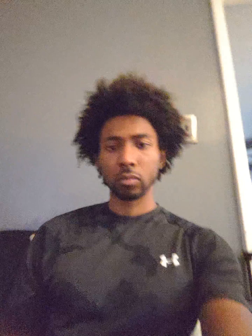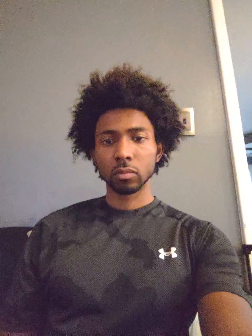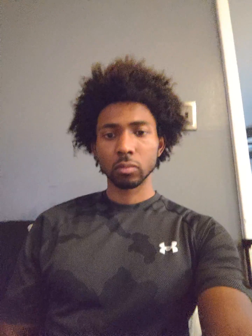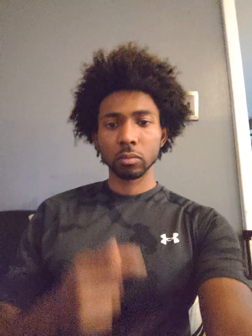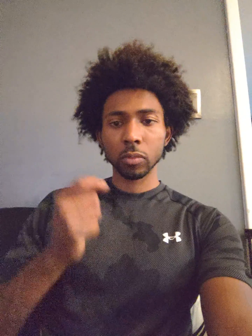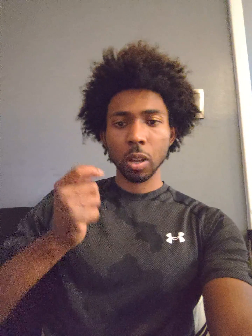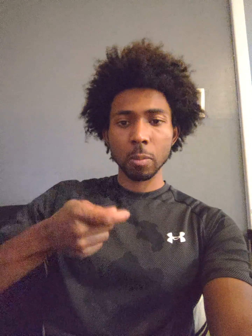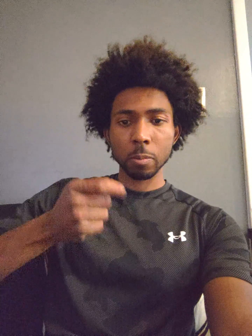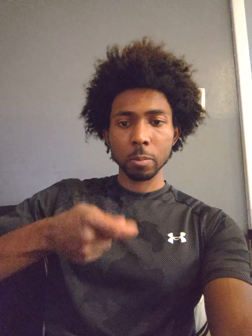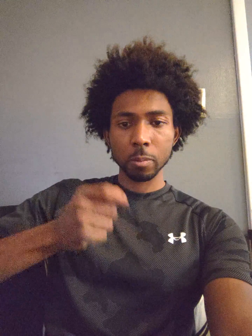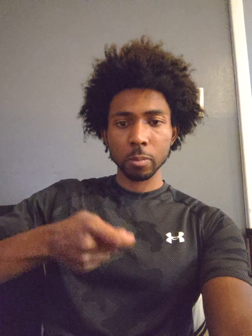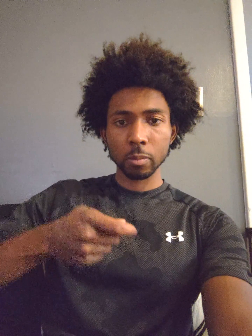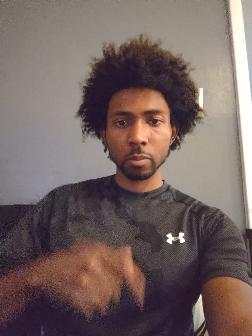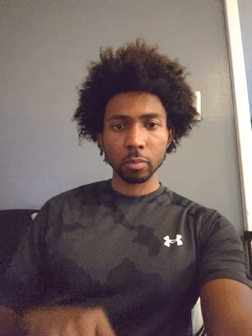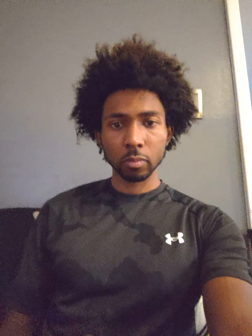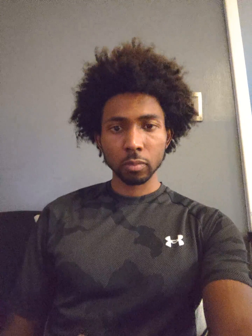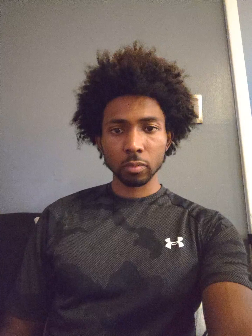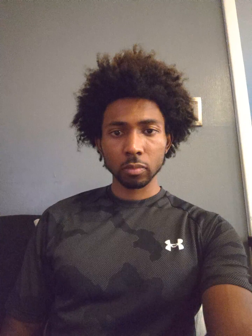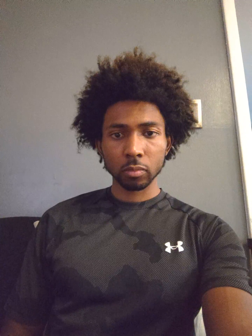cart